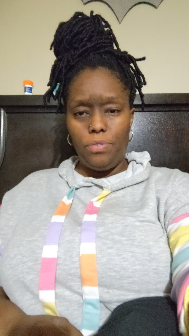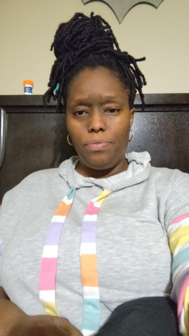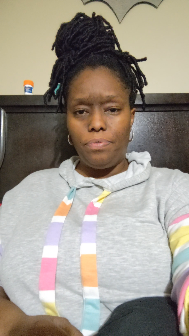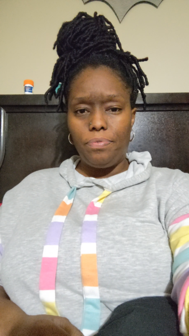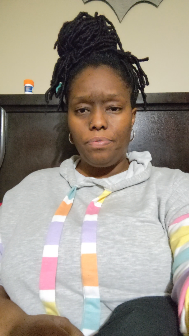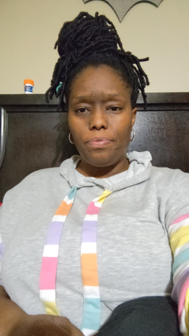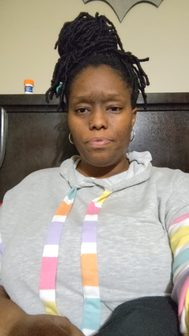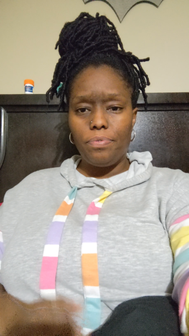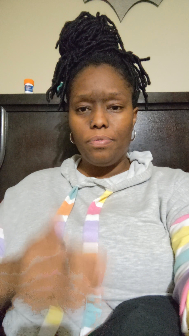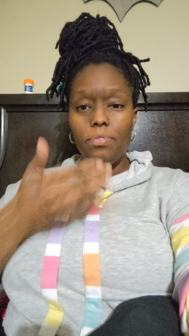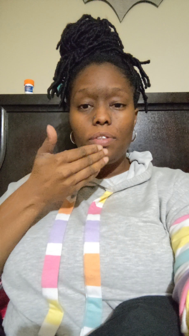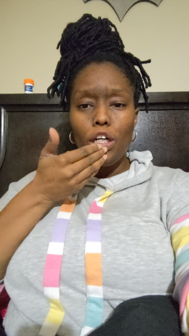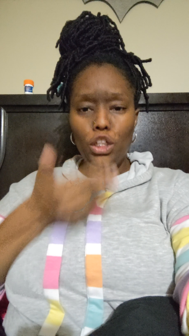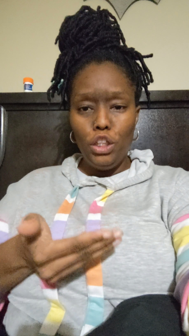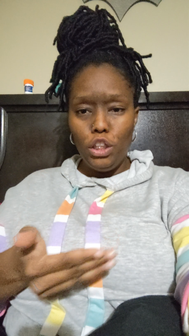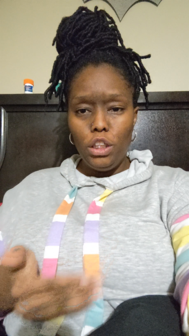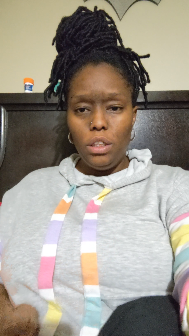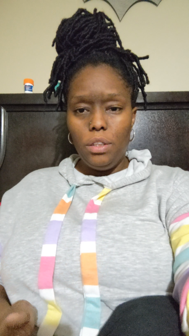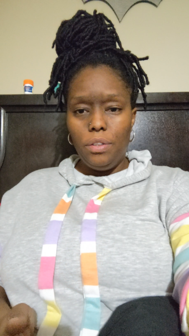good